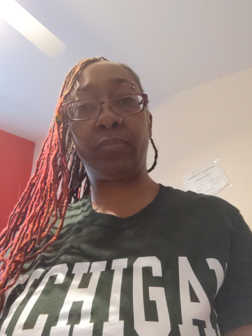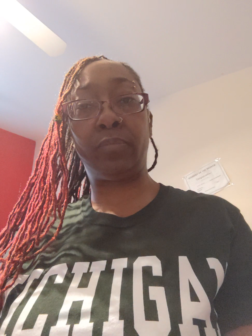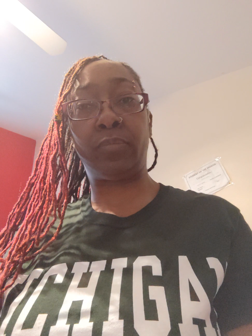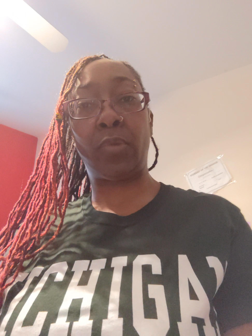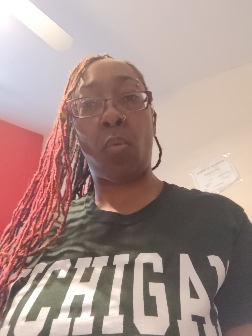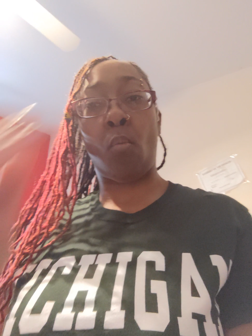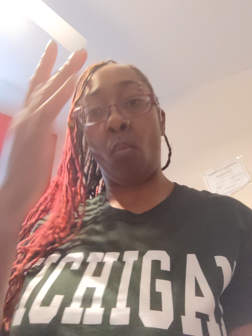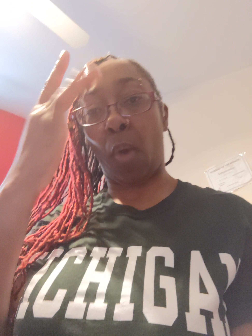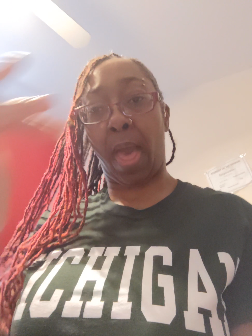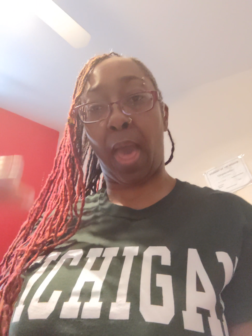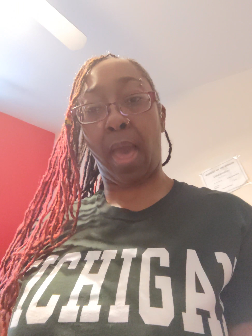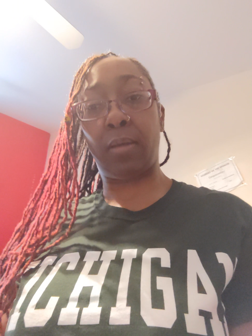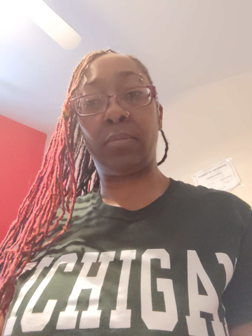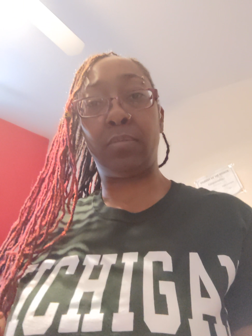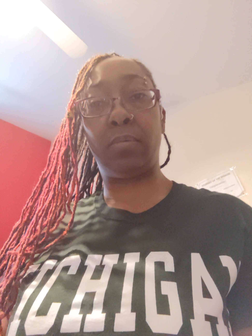why